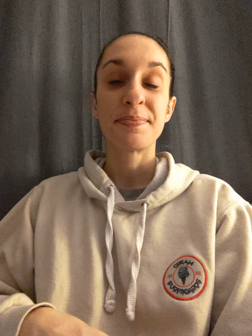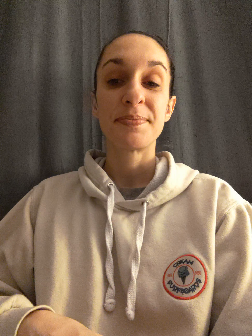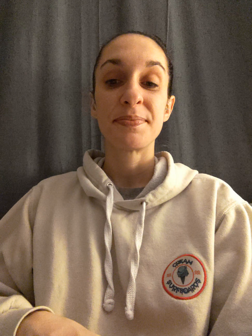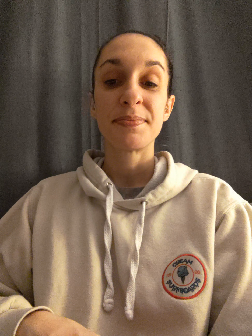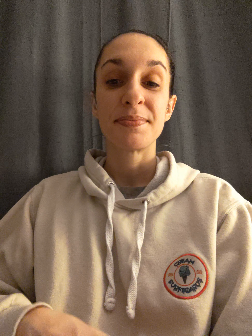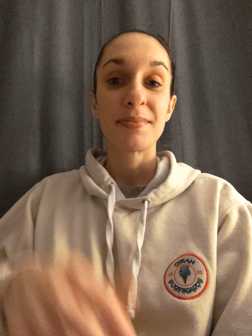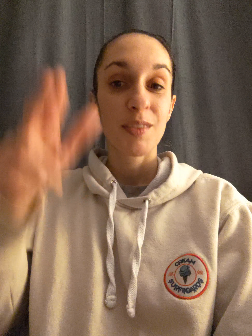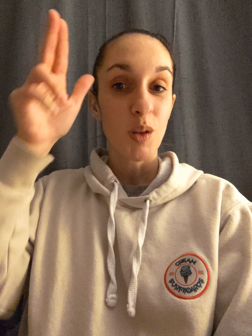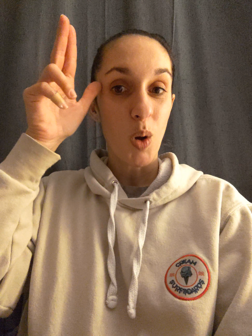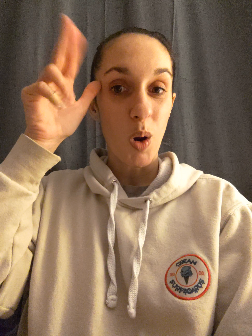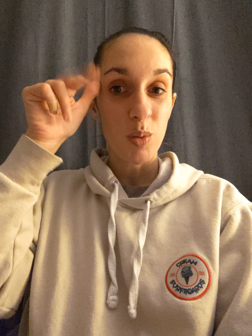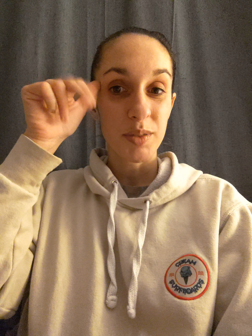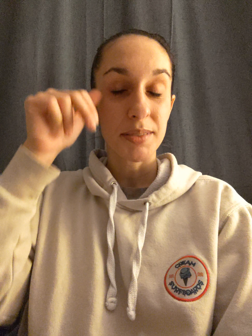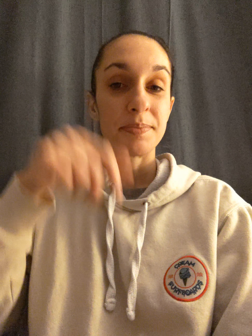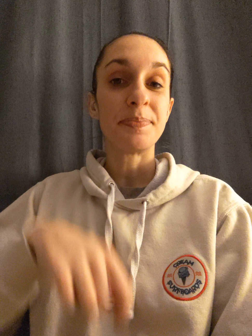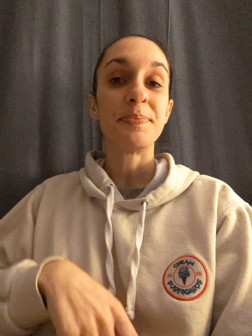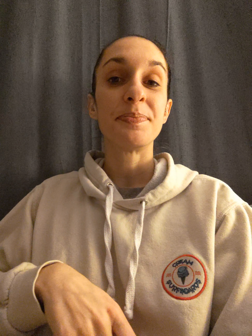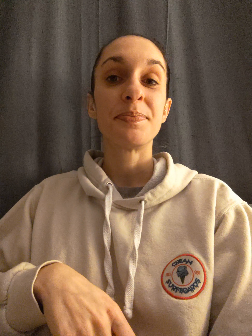horse